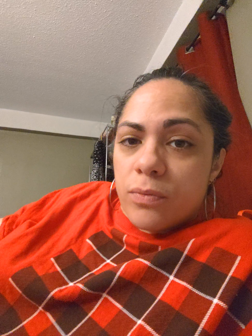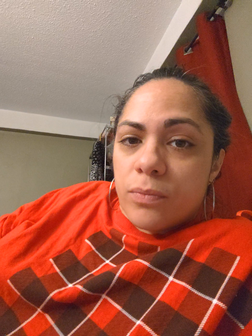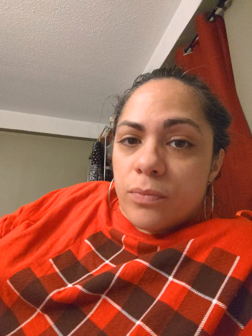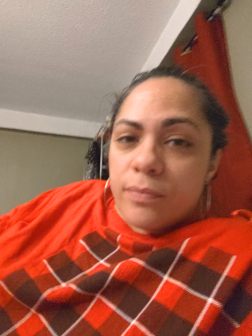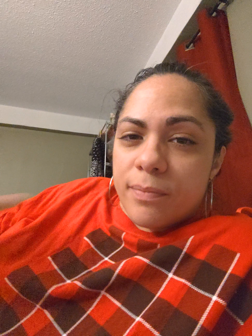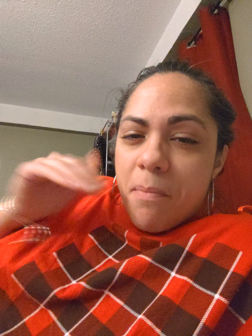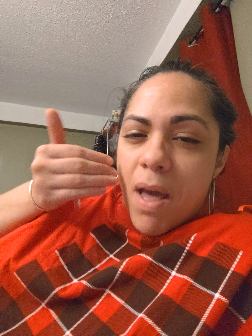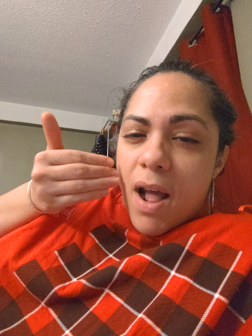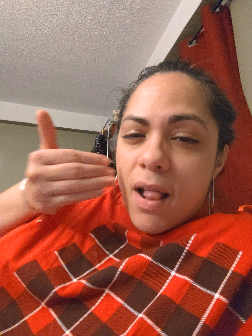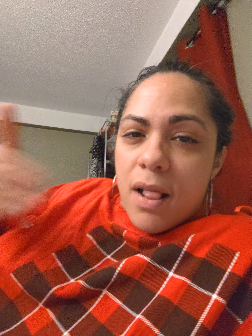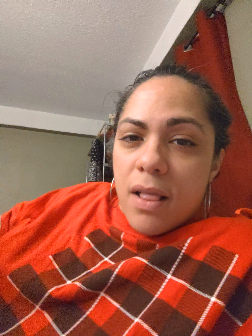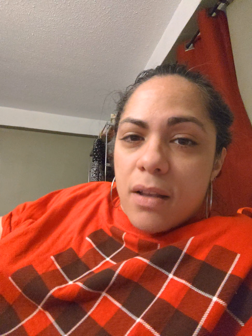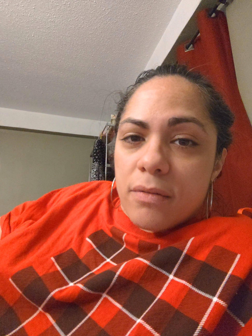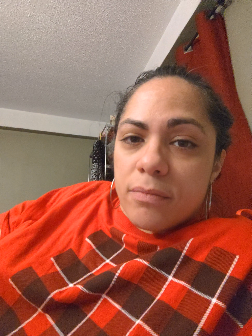smile